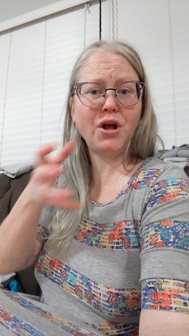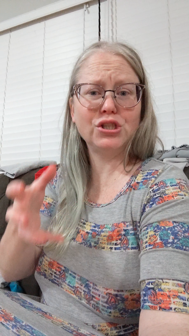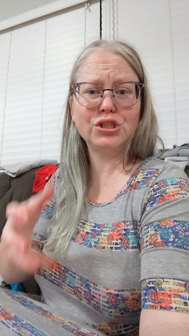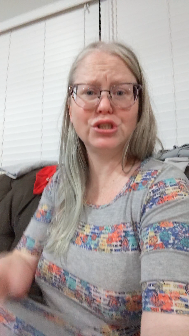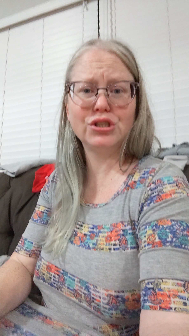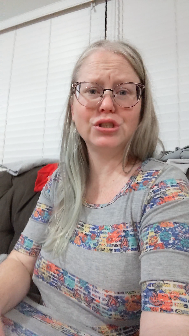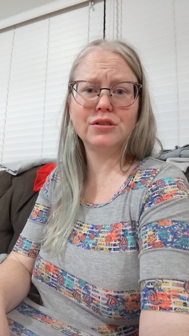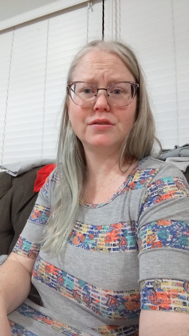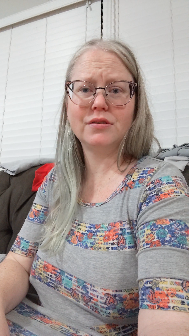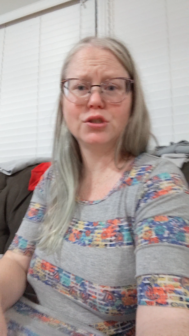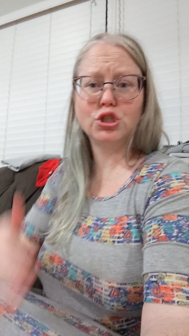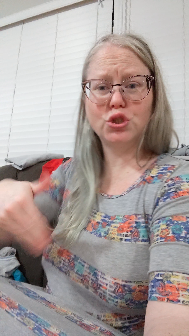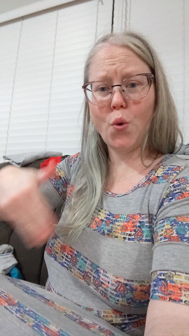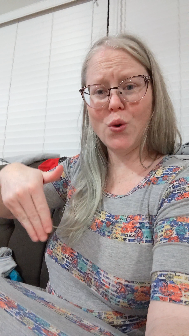shorts